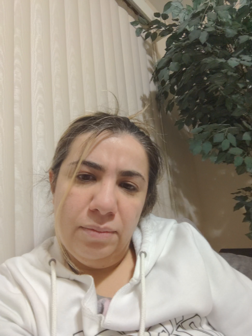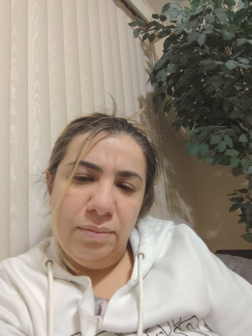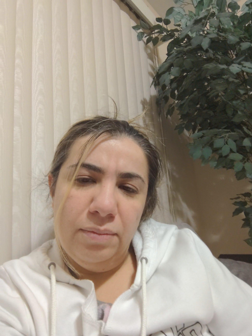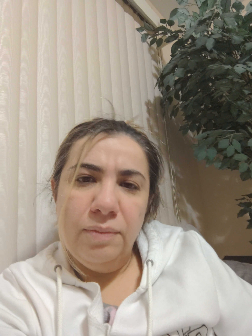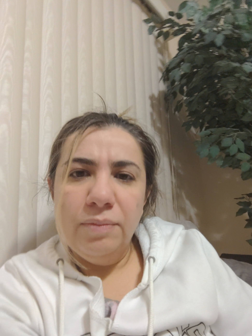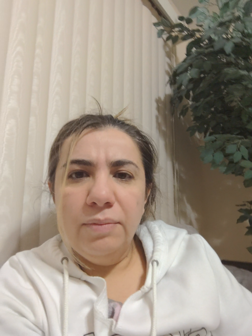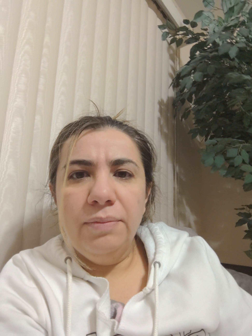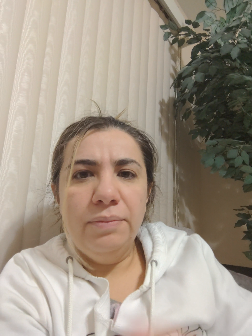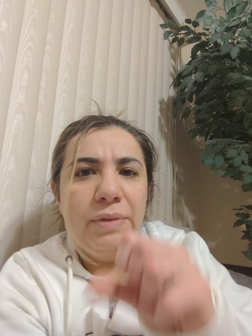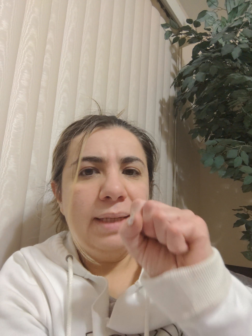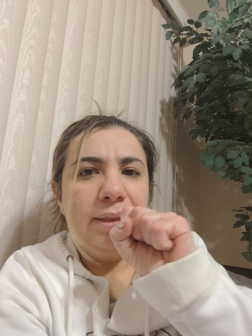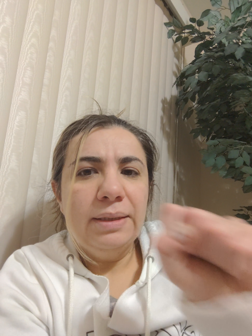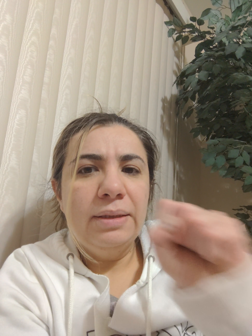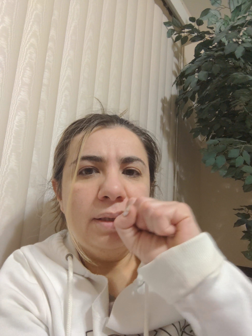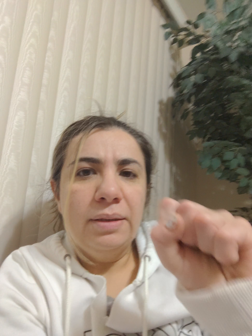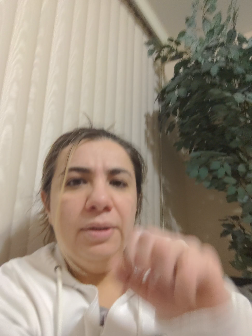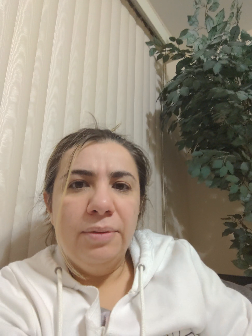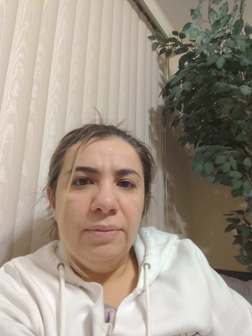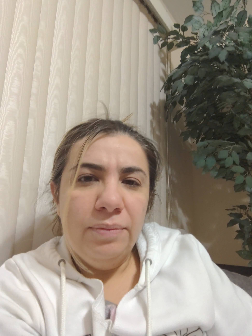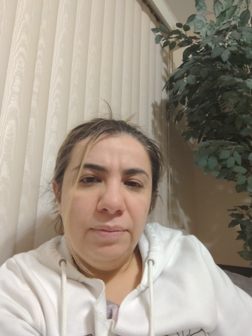carrot